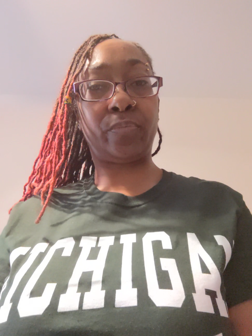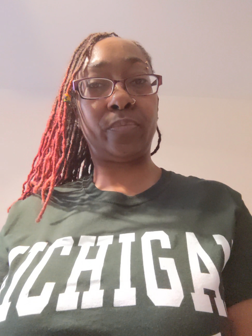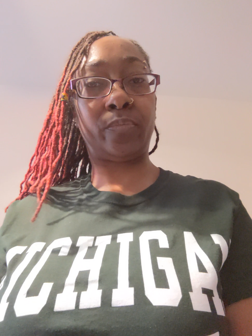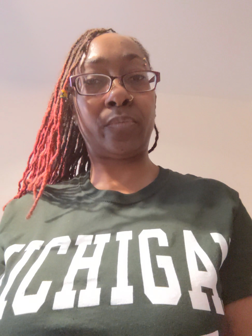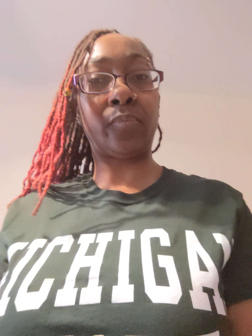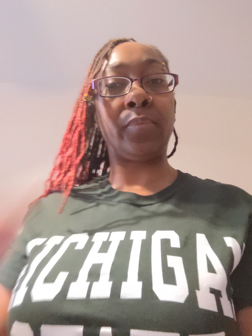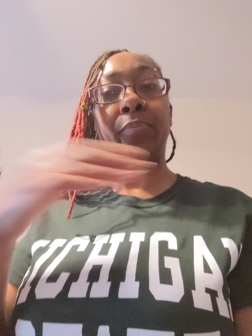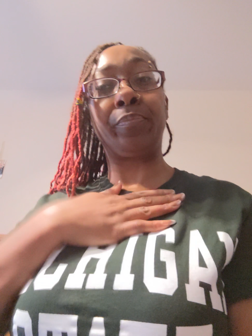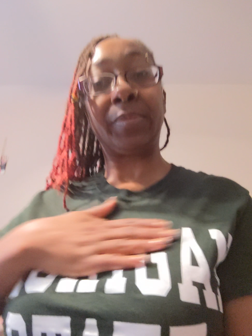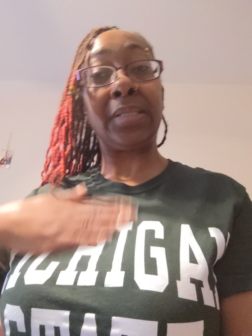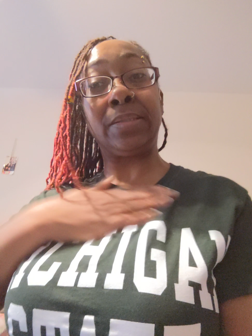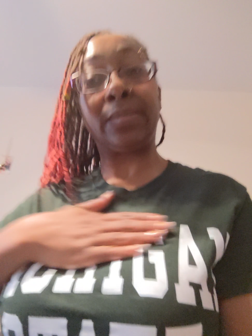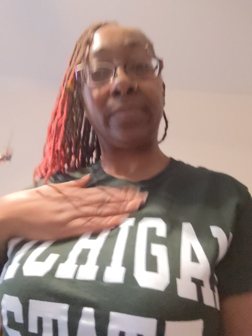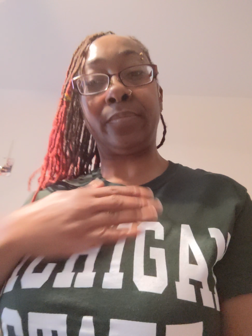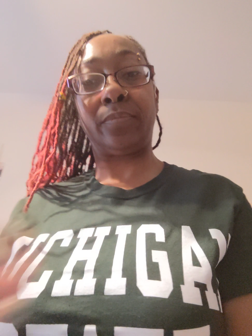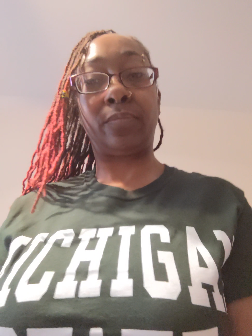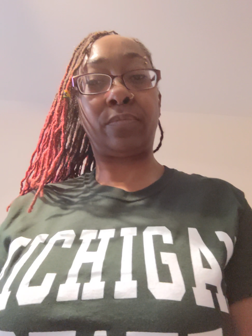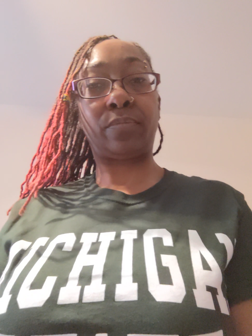please